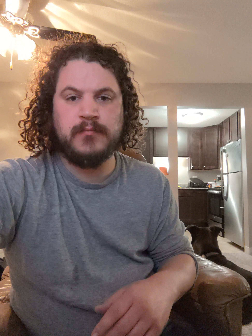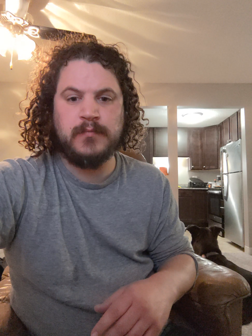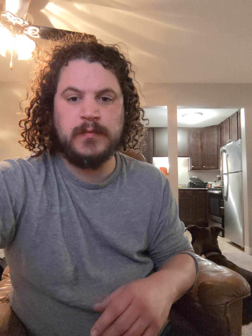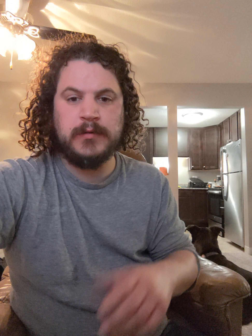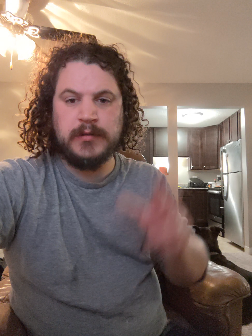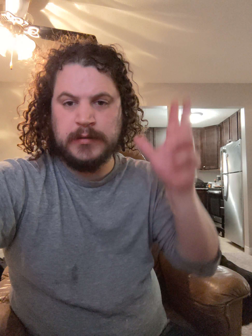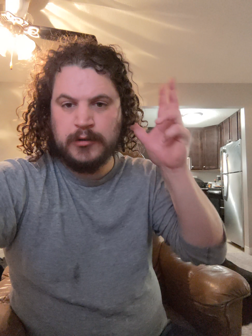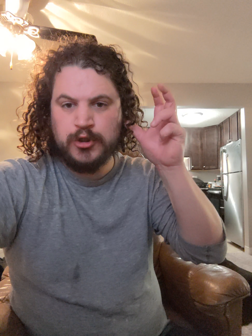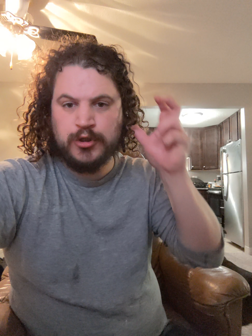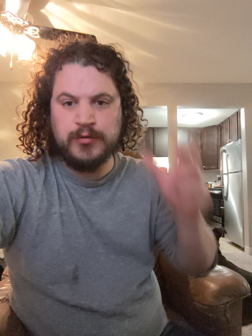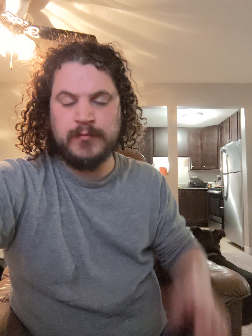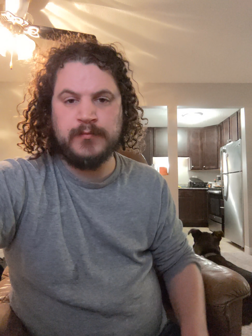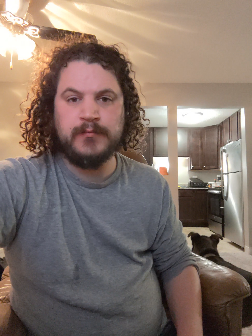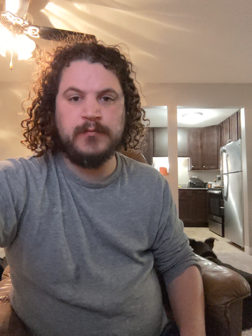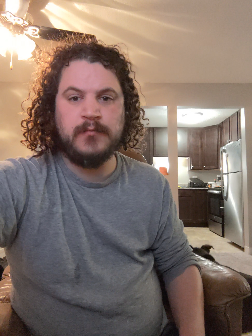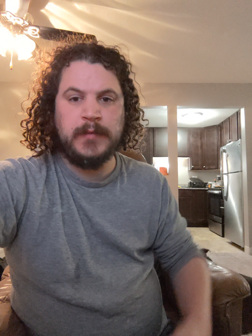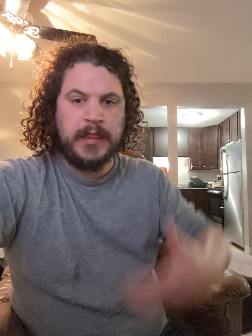hear